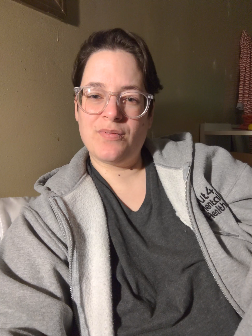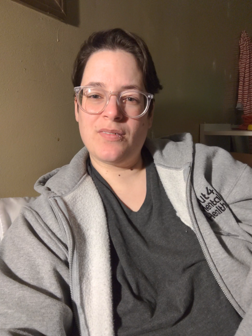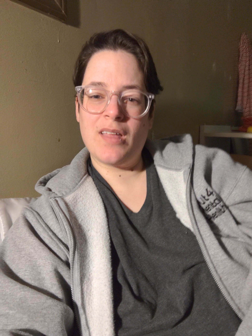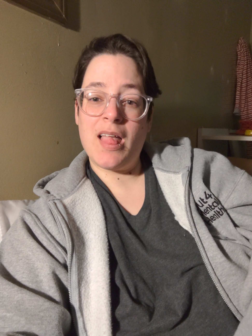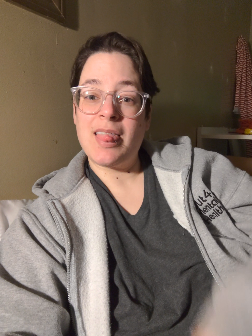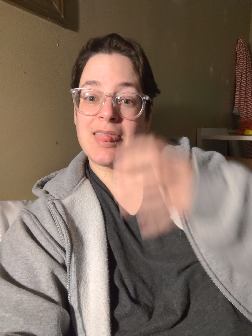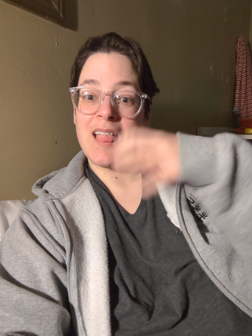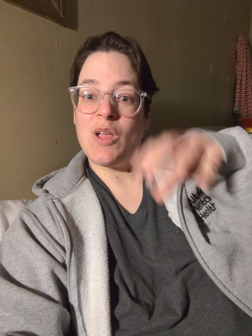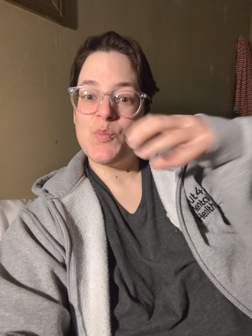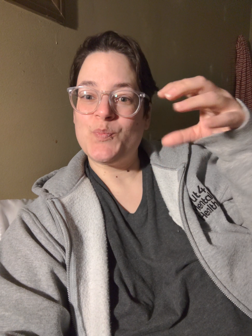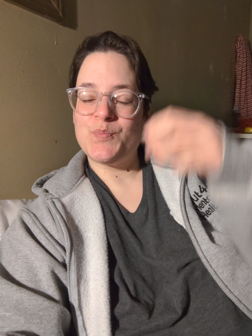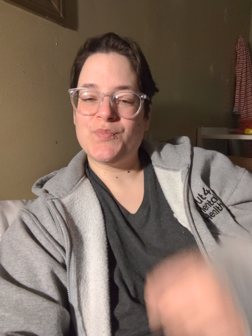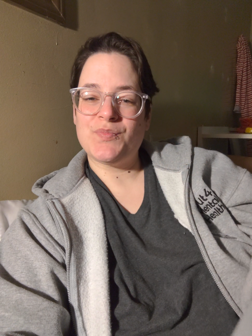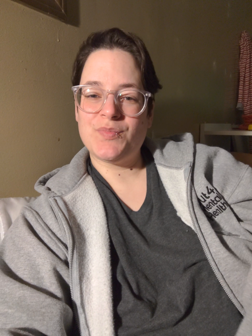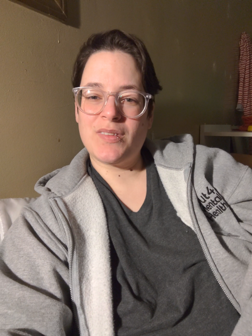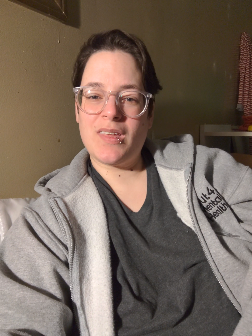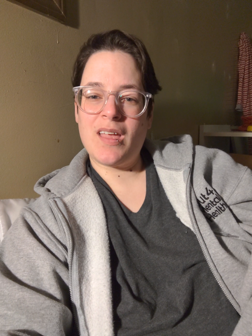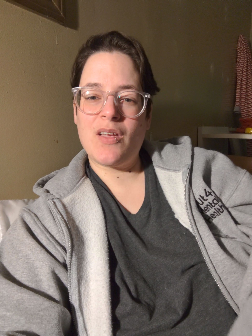cloud